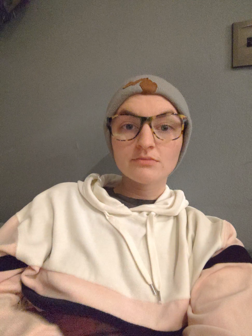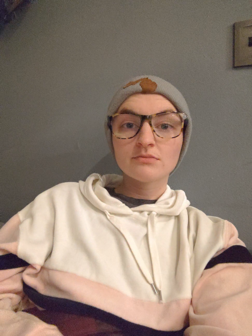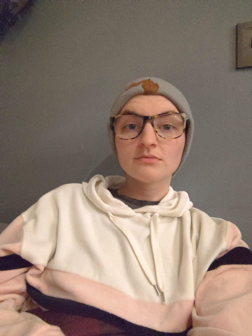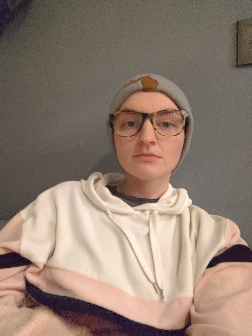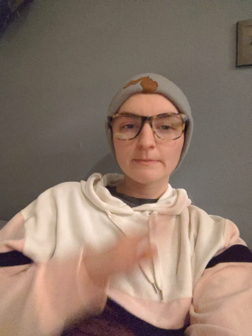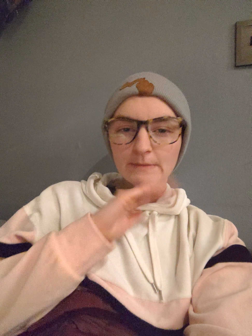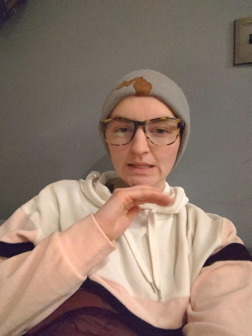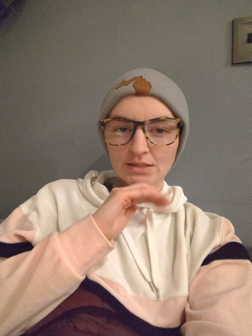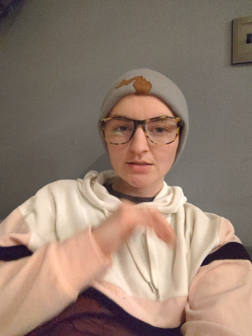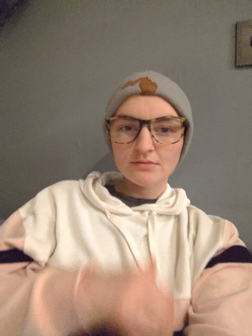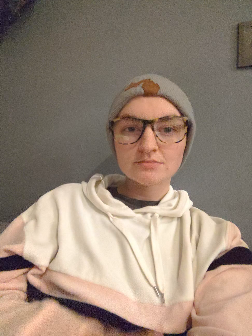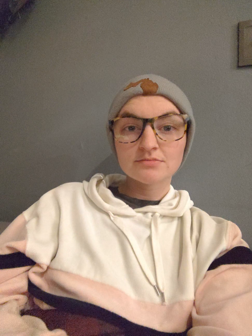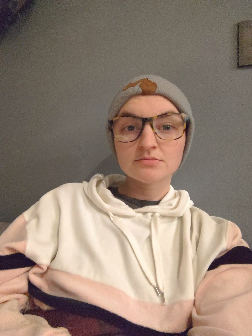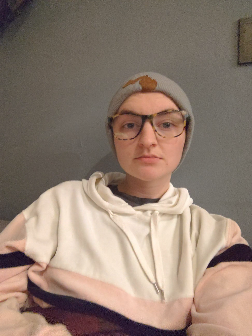pig